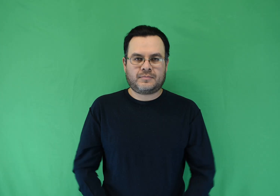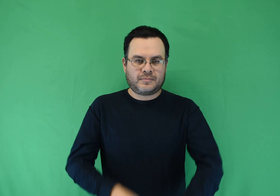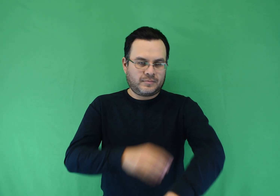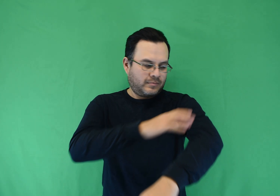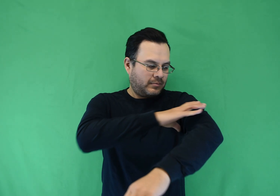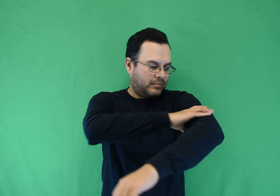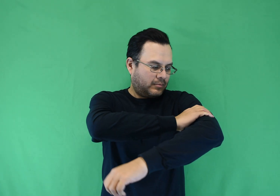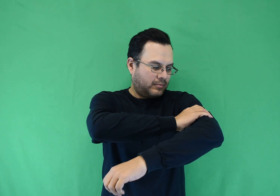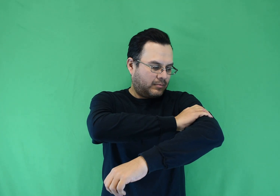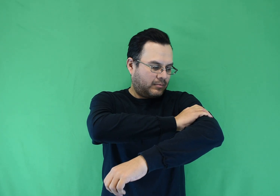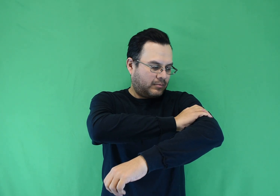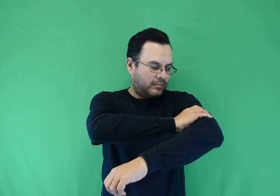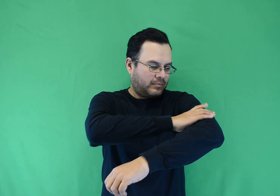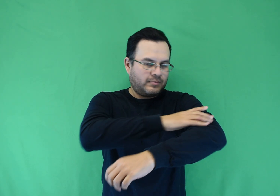presión arterial